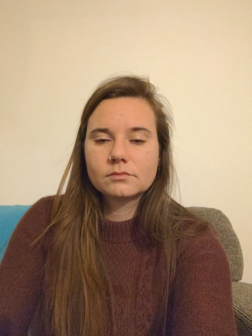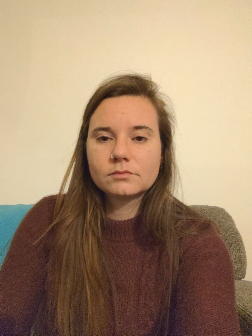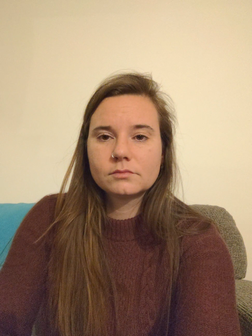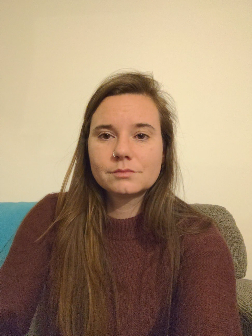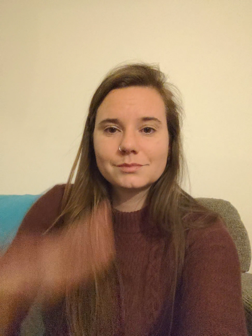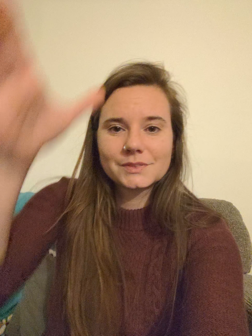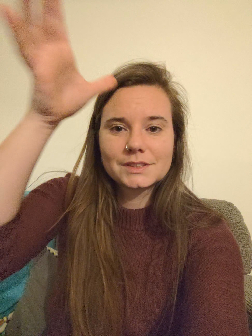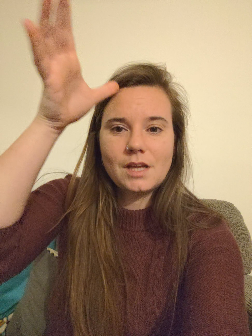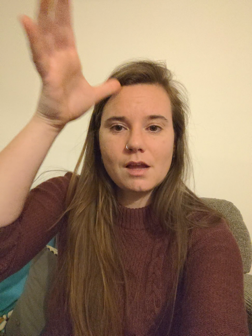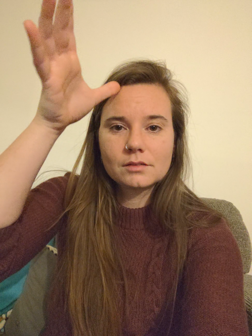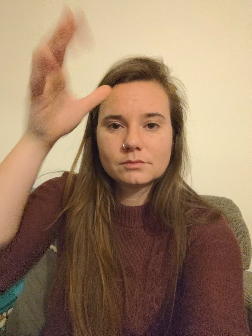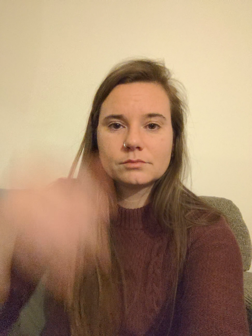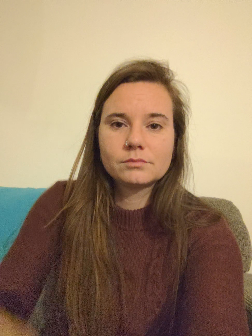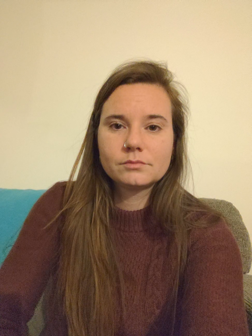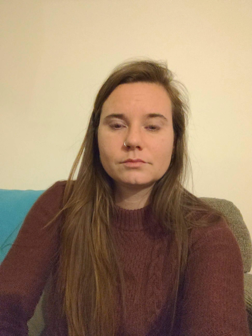dad